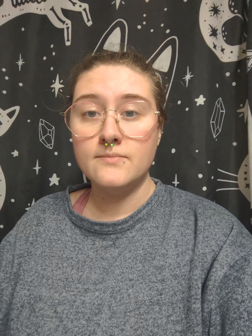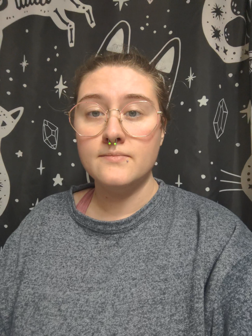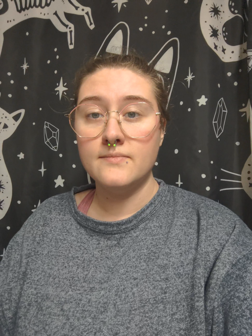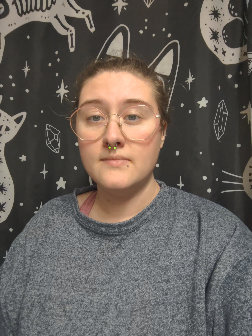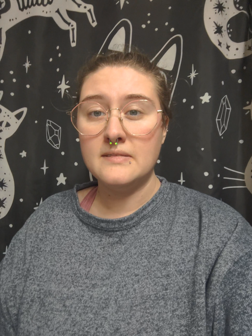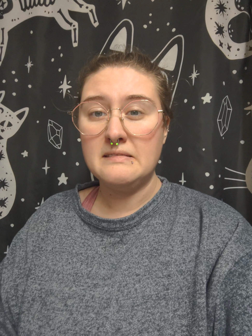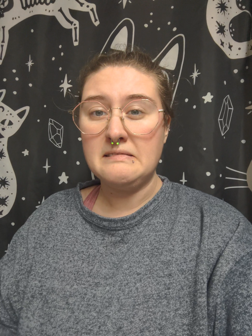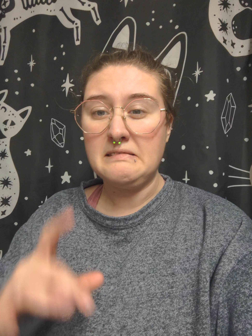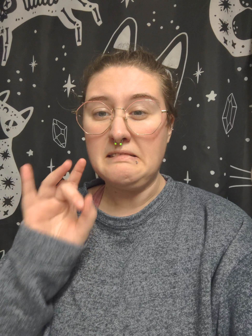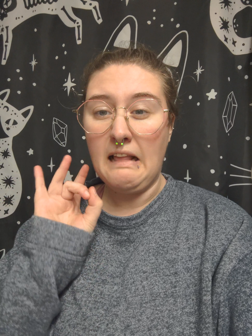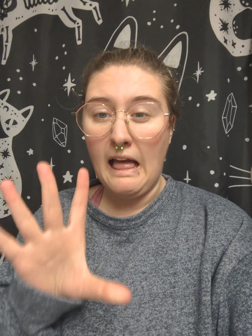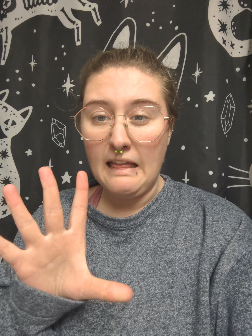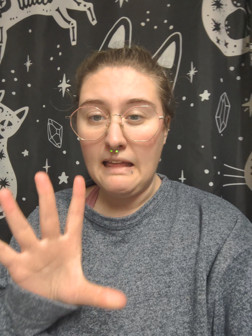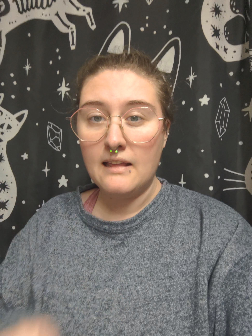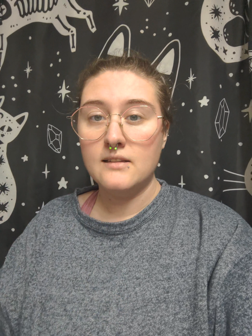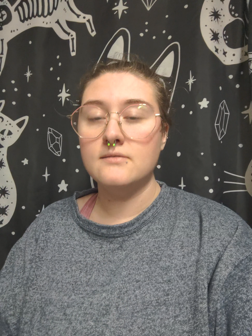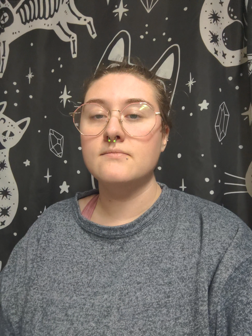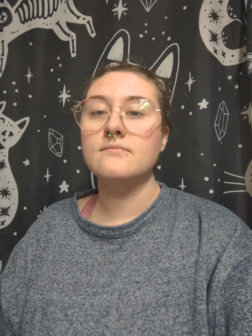yucky